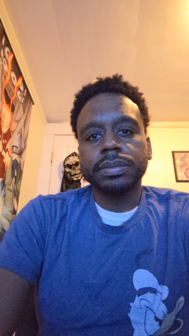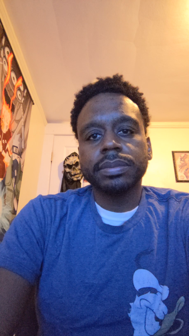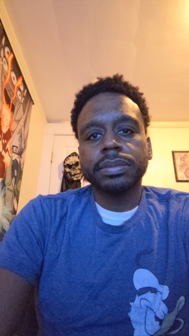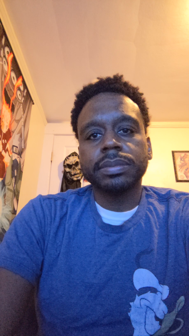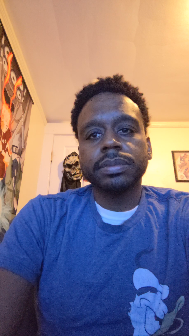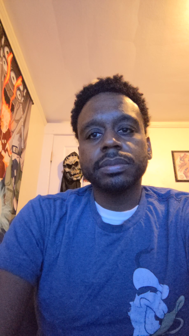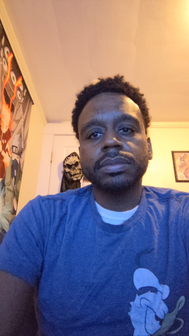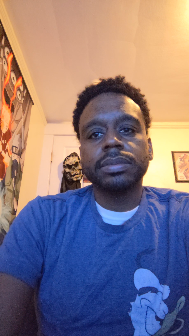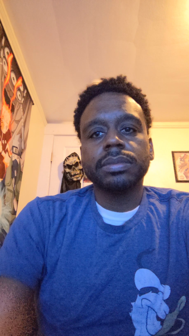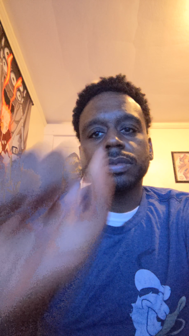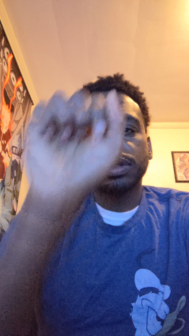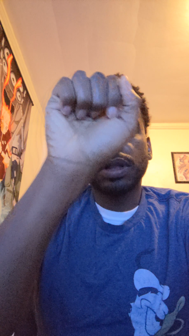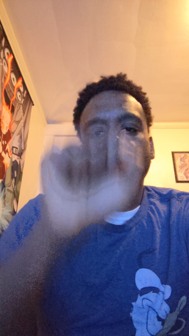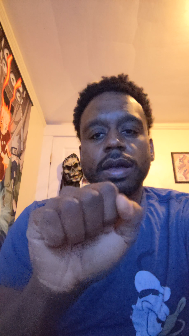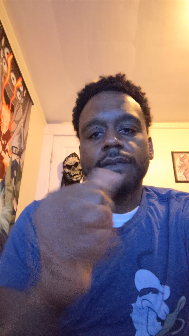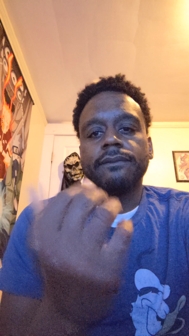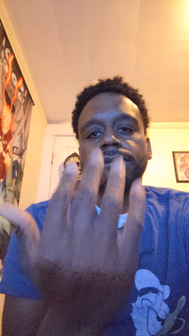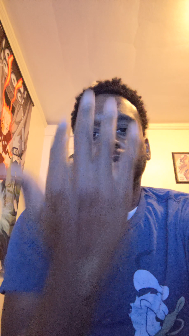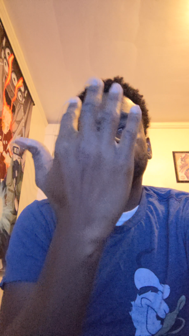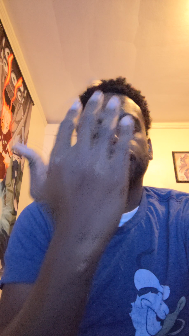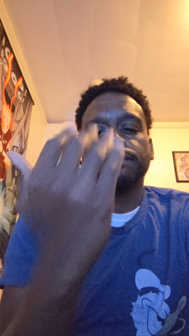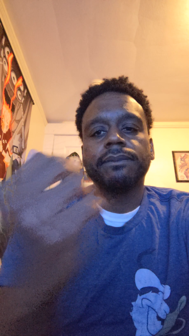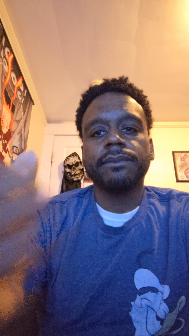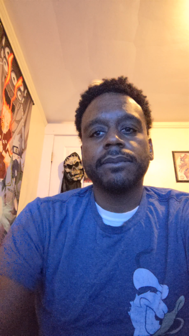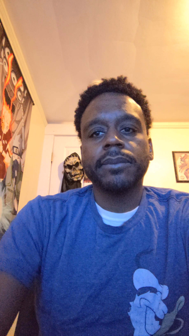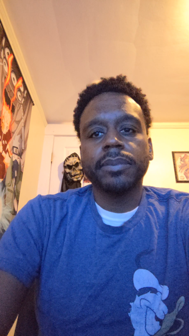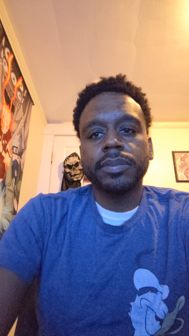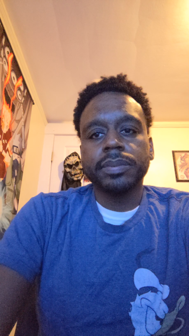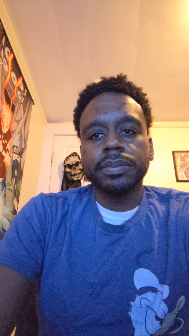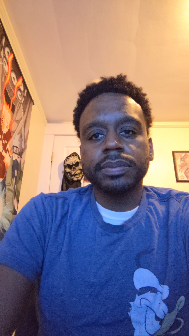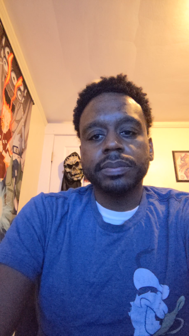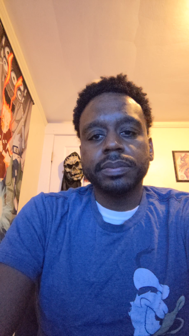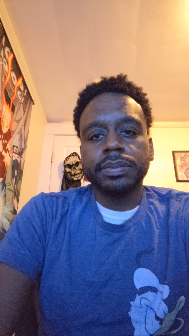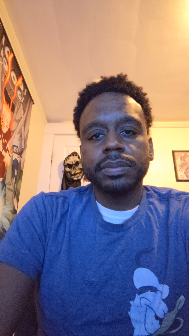gloves